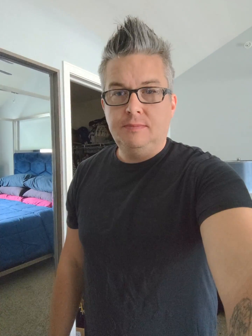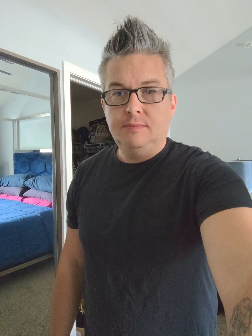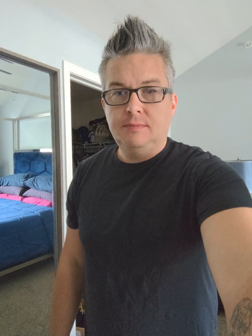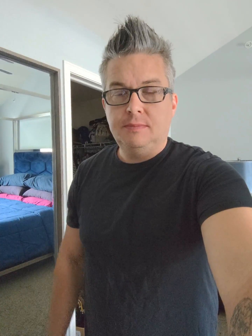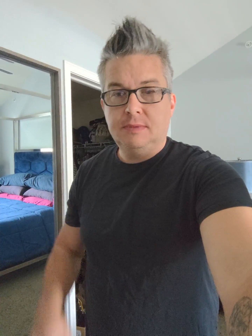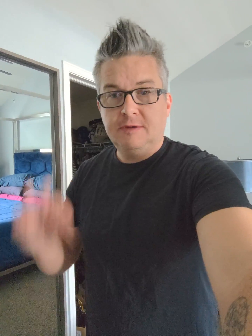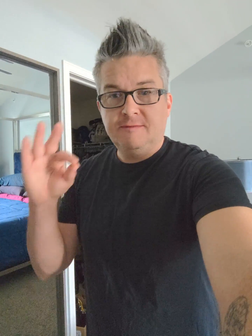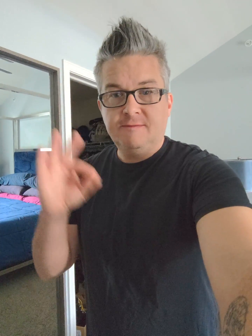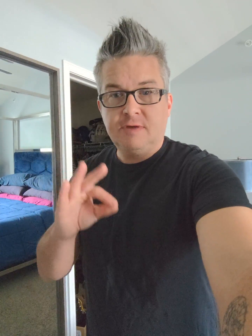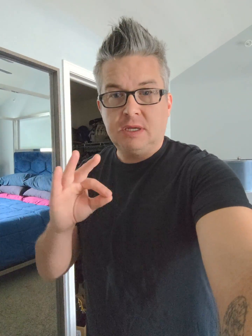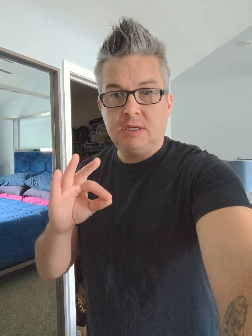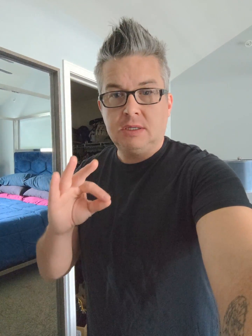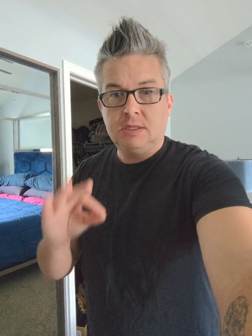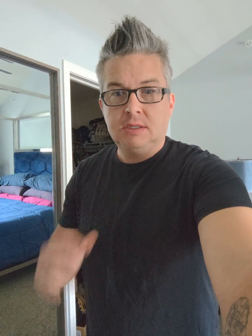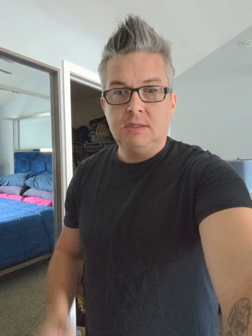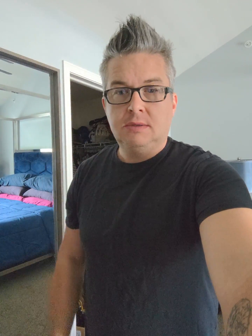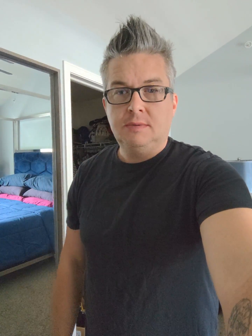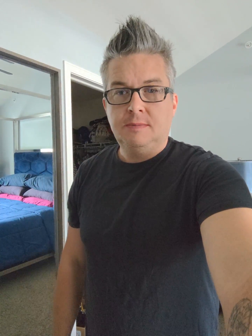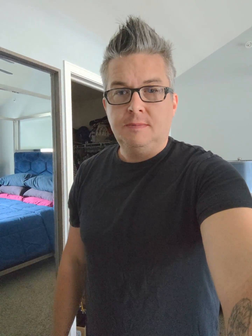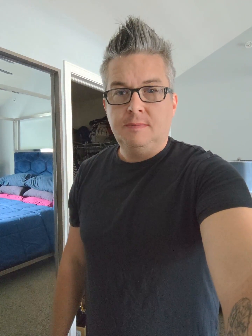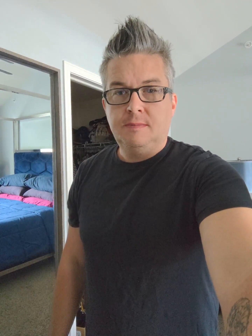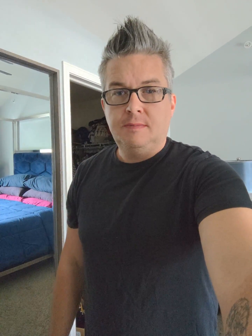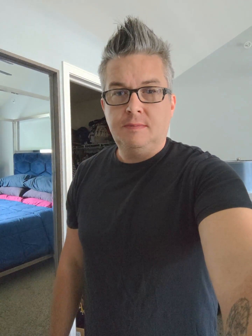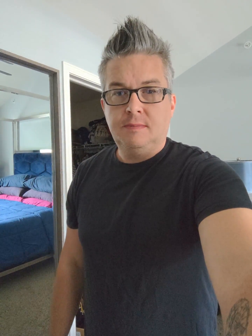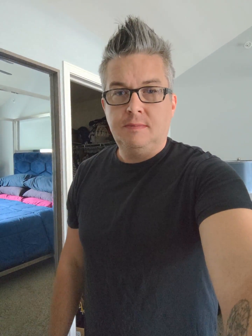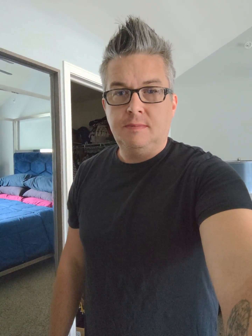fit